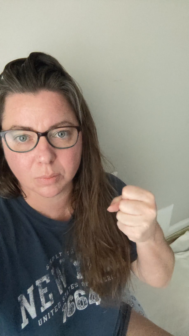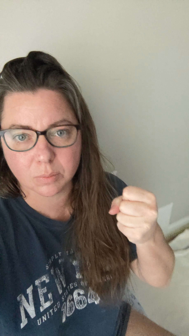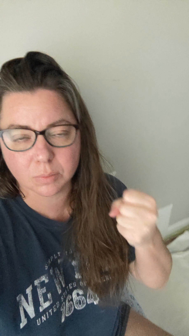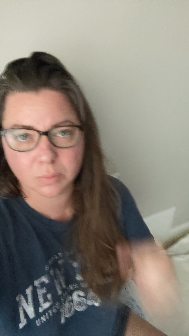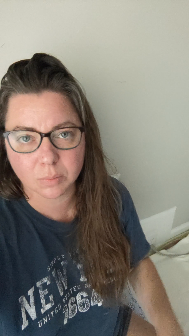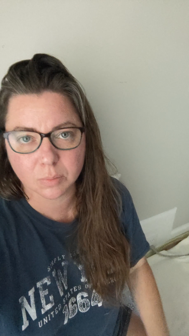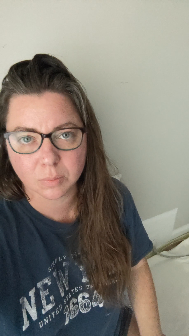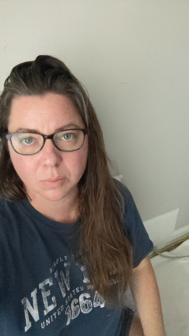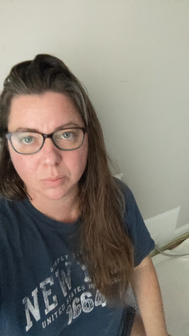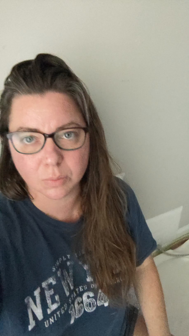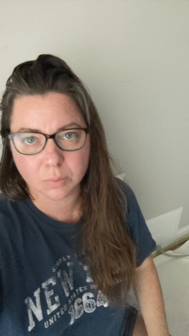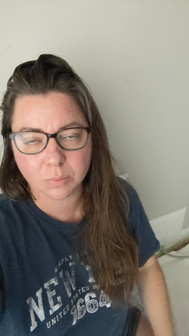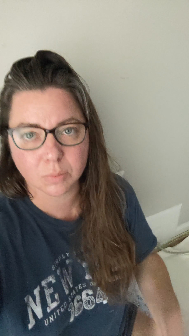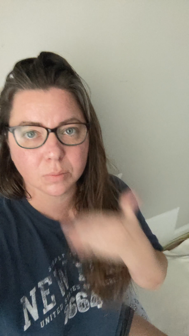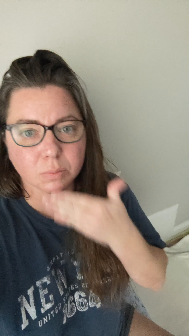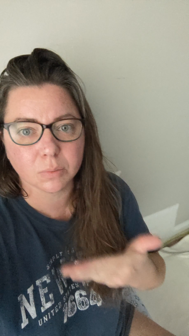good